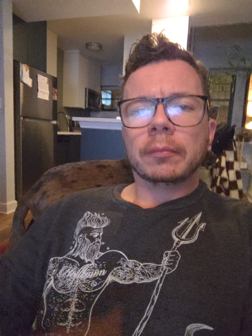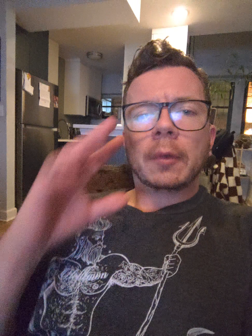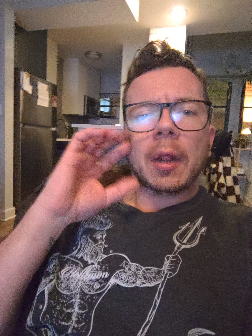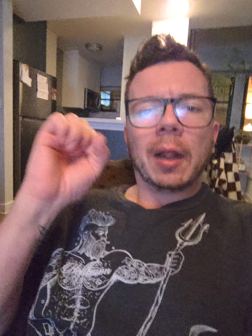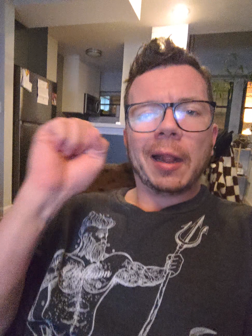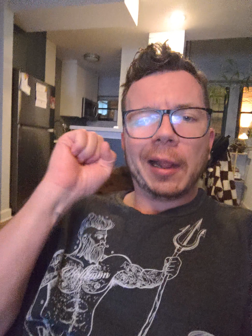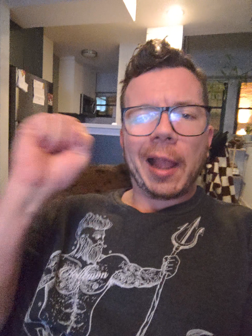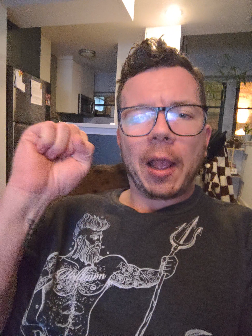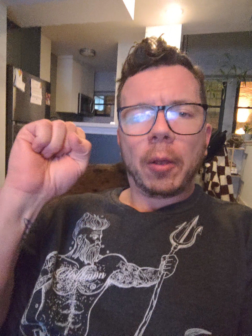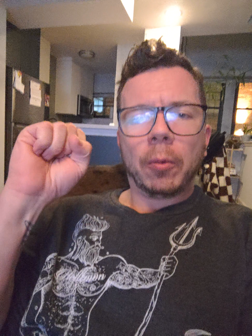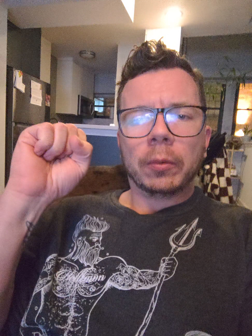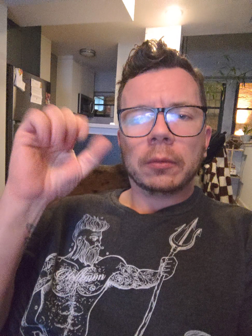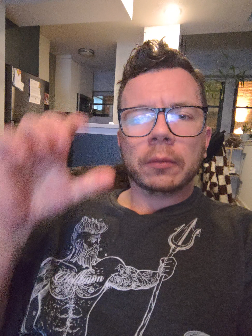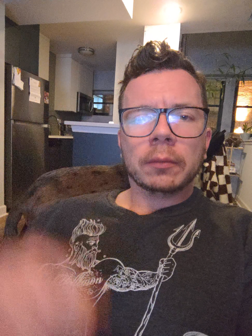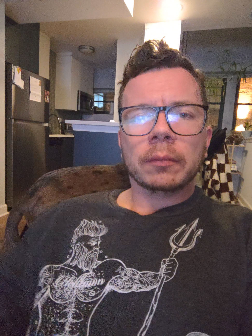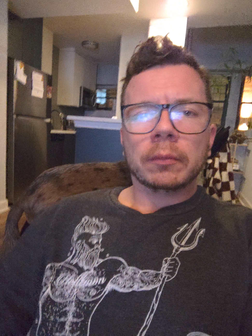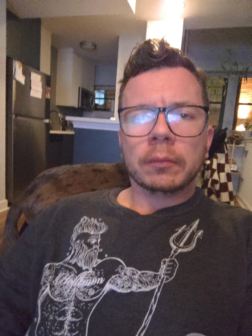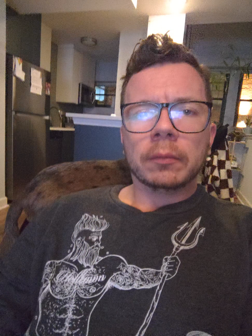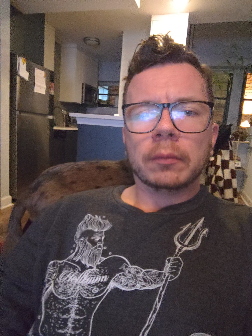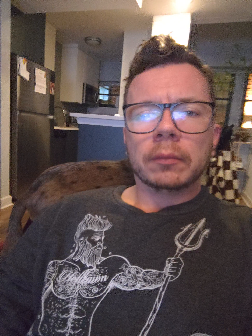loud